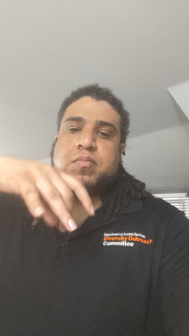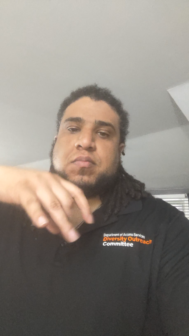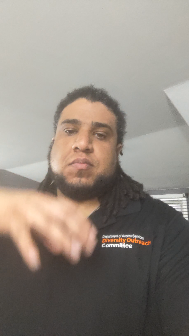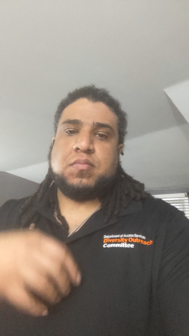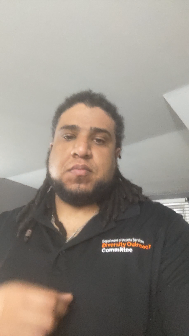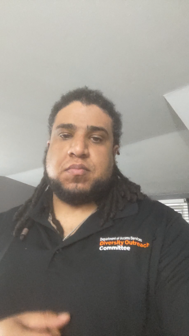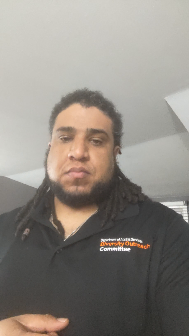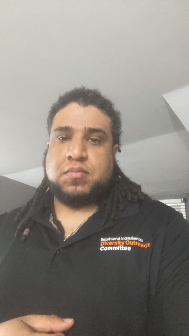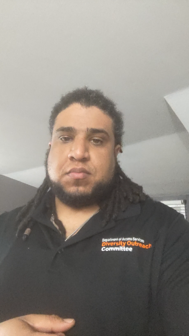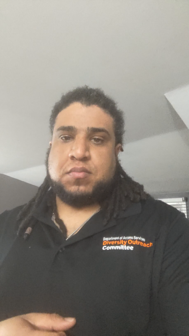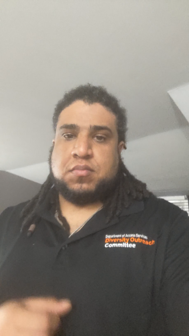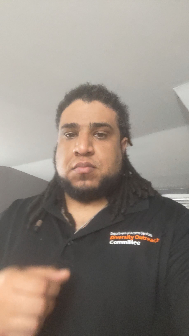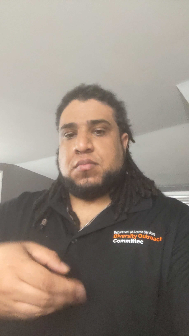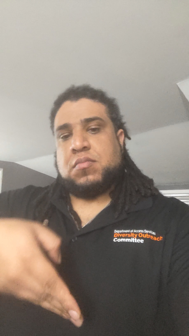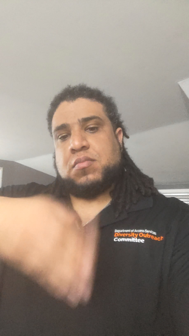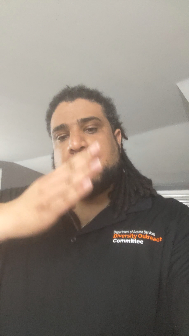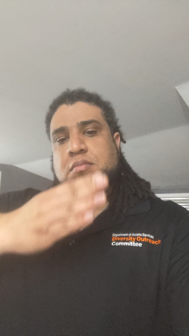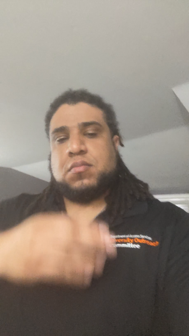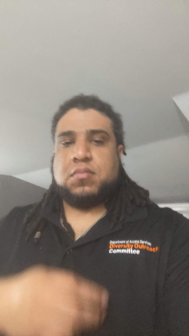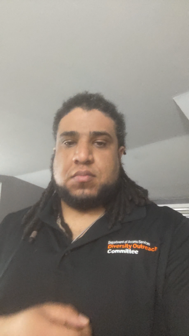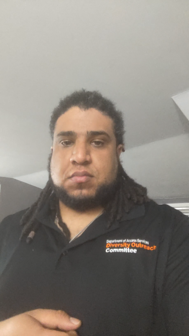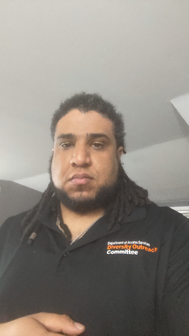kick